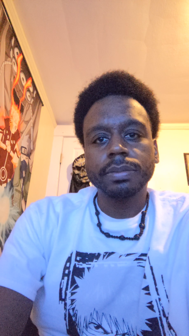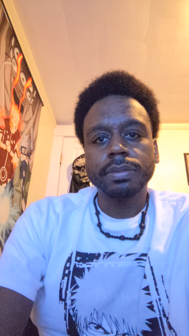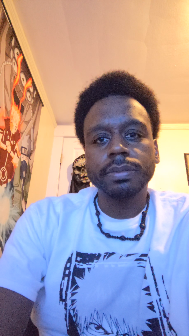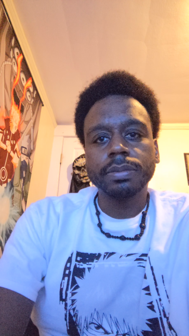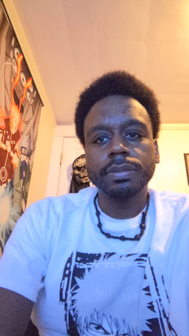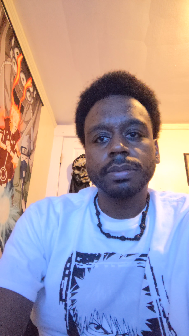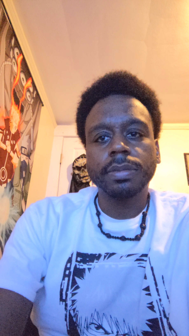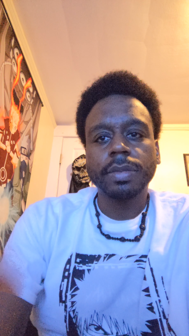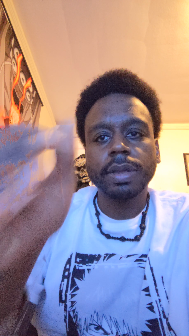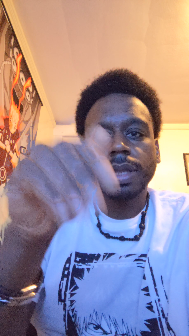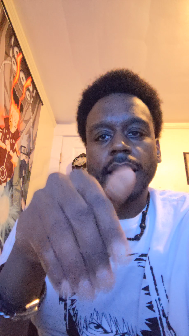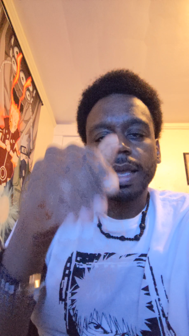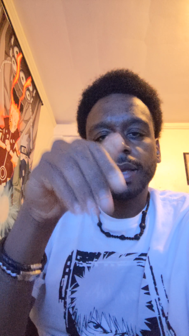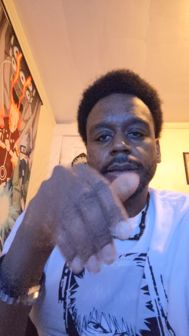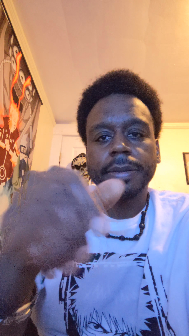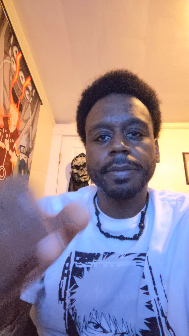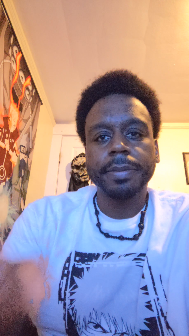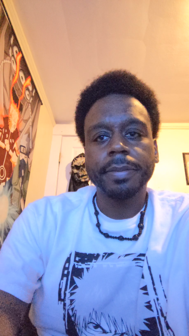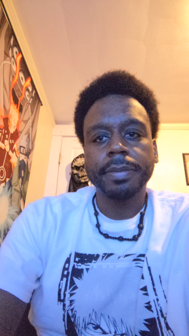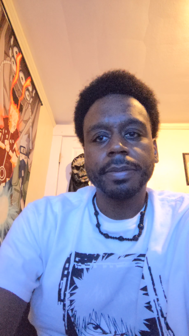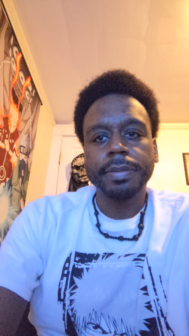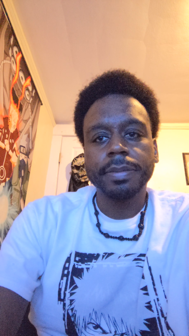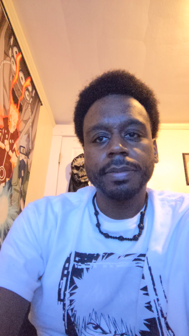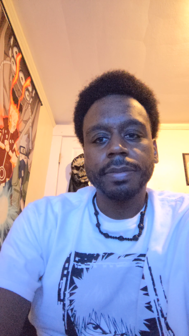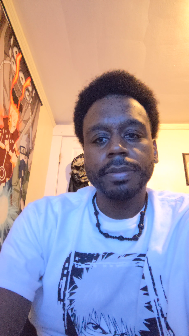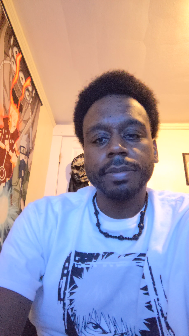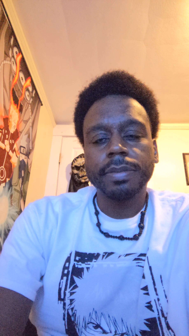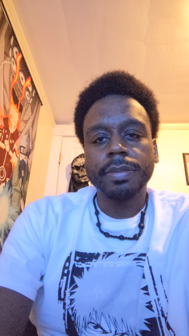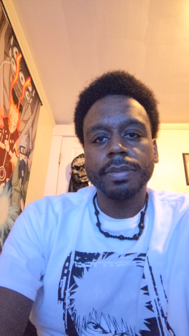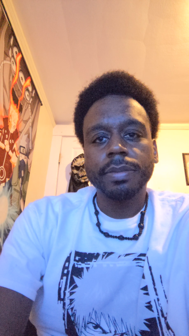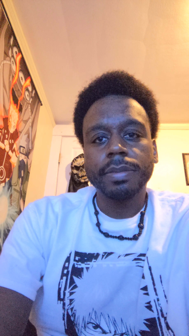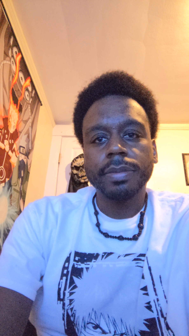night night